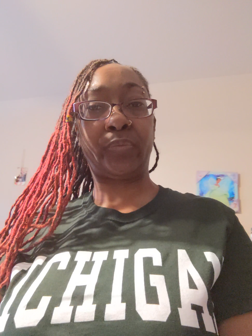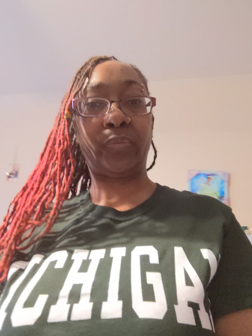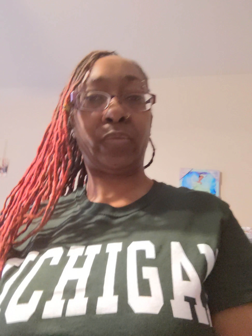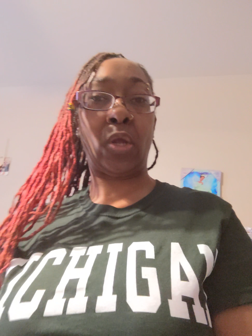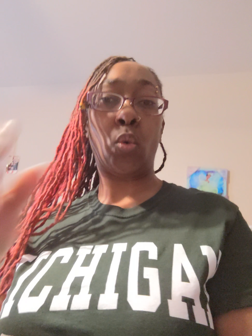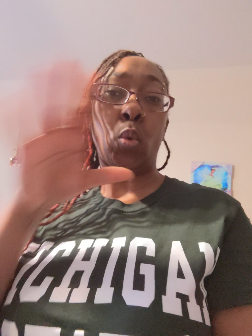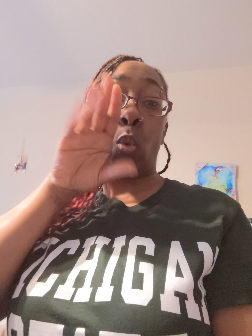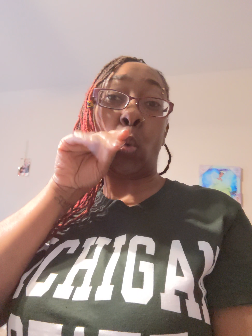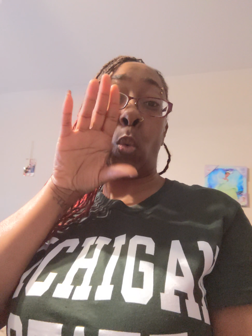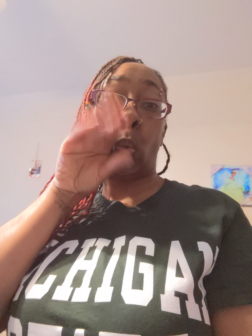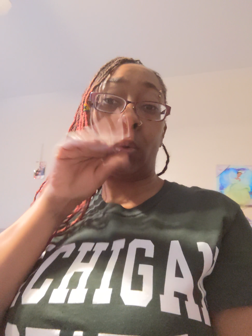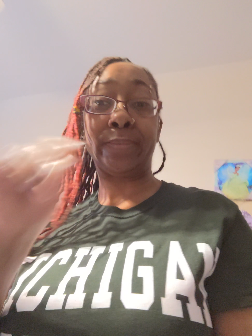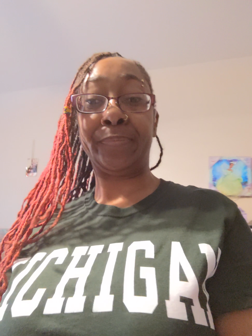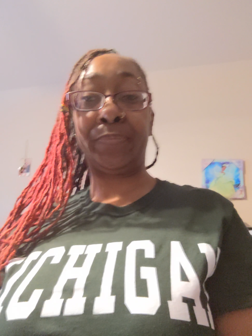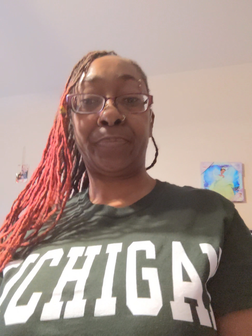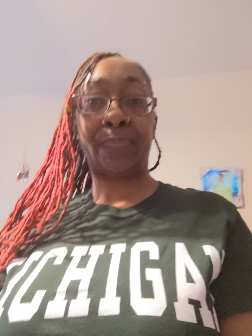goose